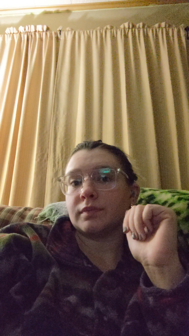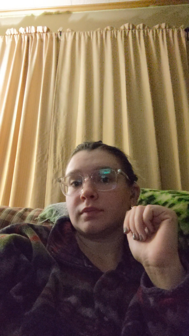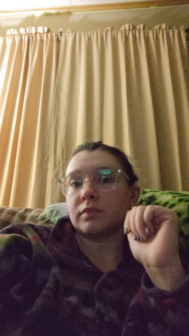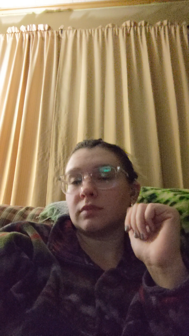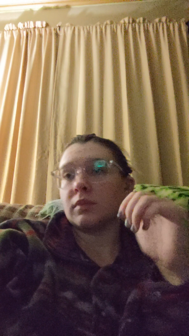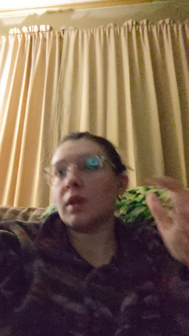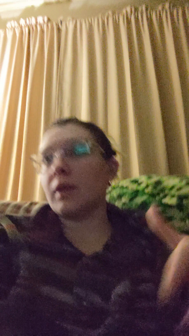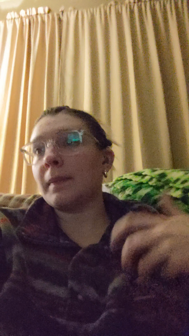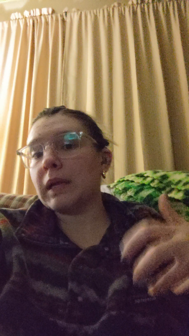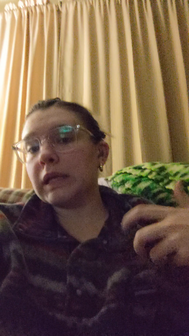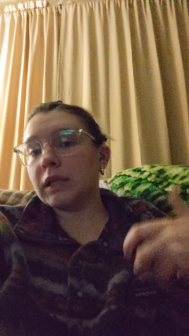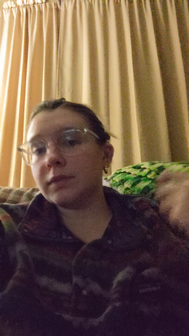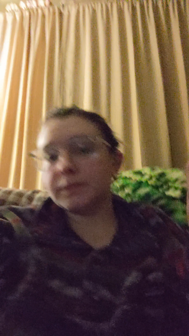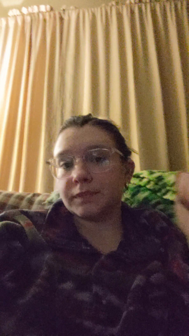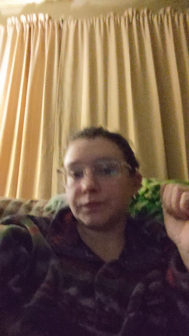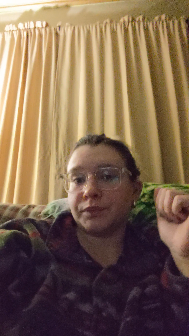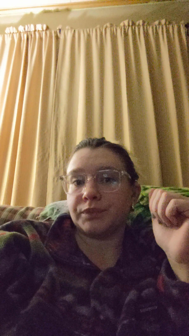monkey